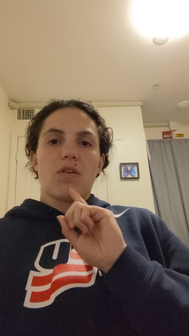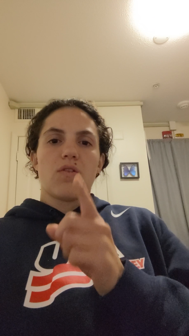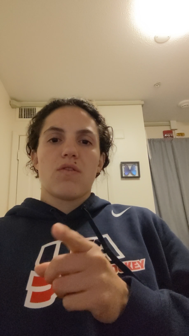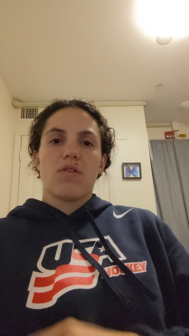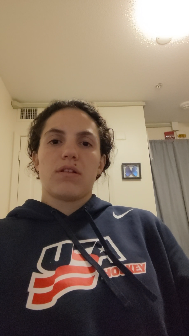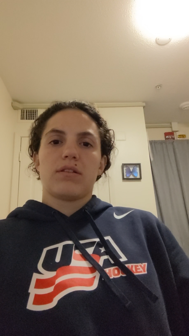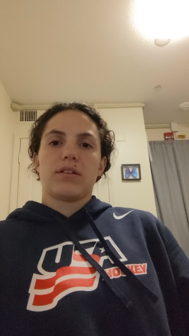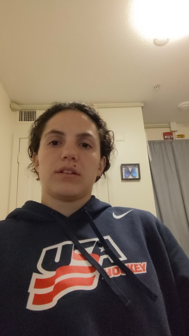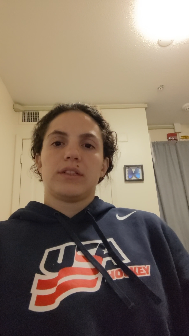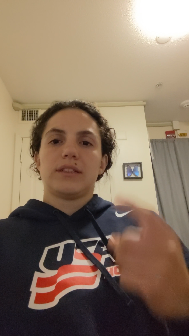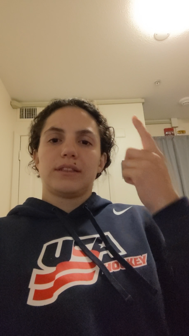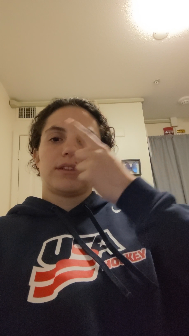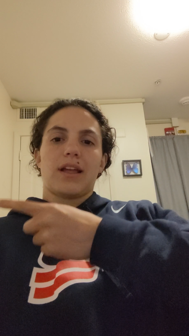day